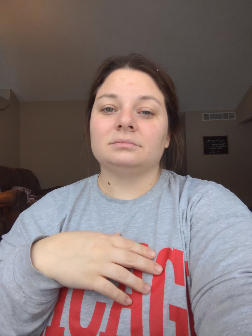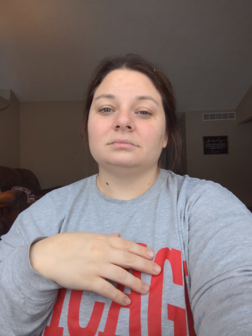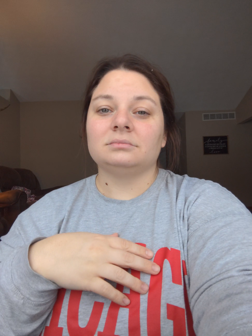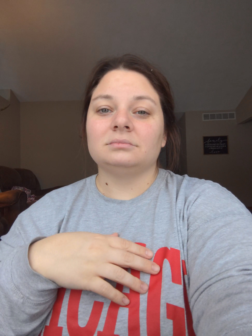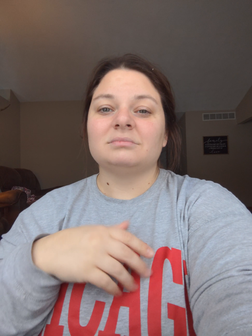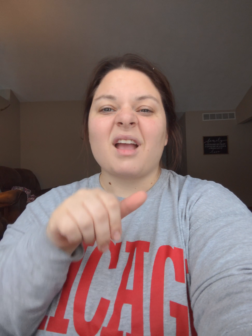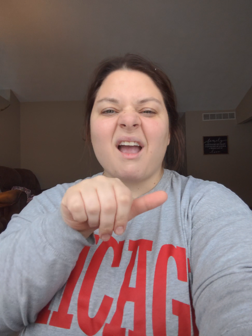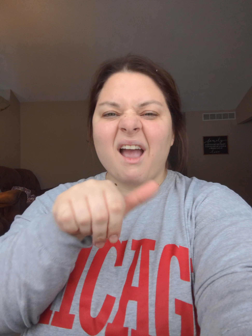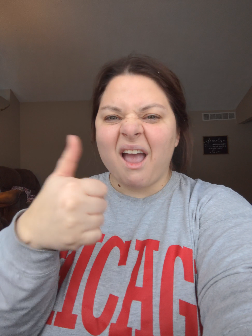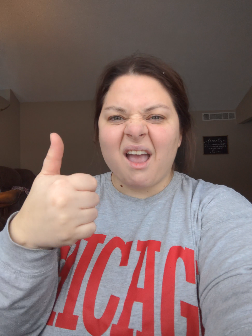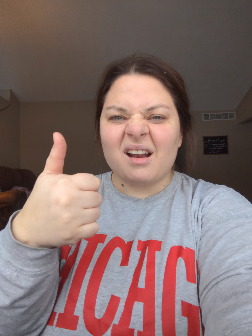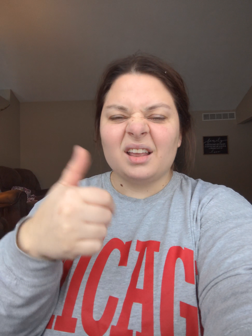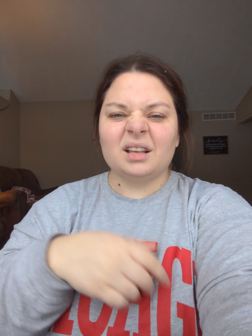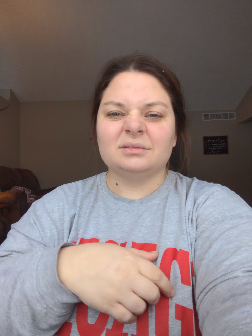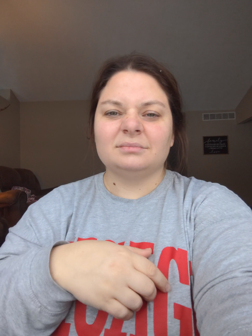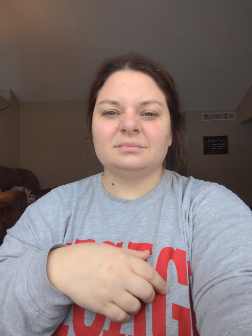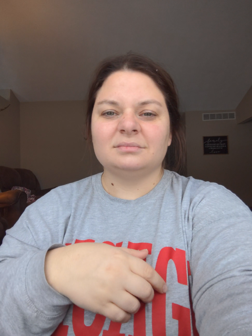any